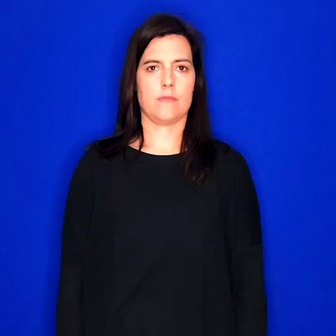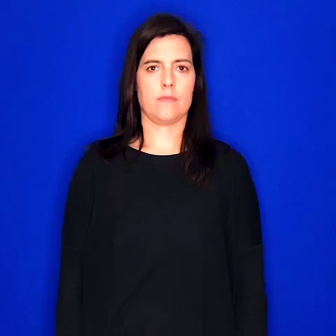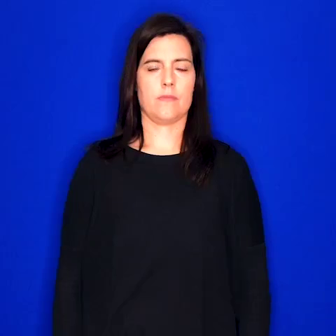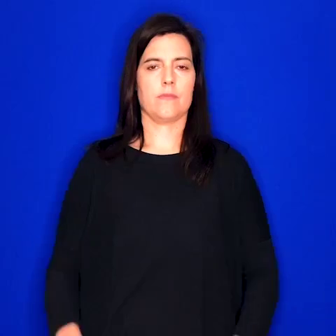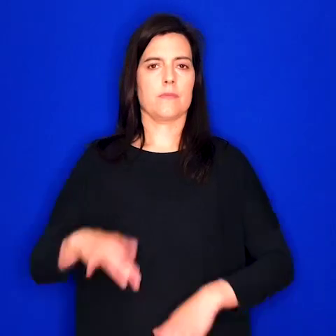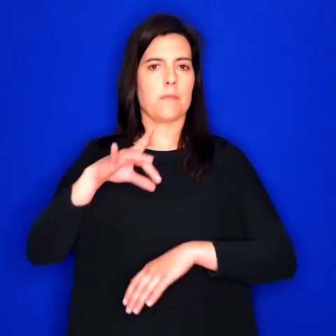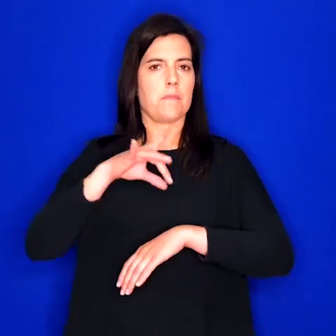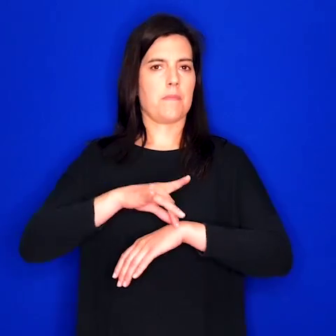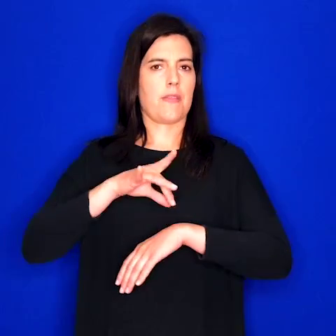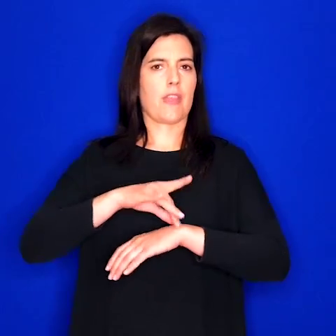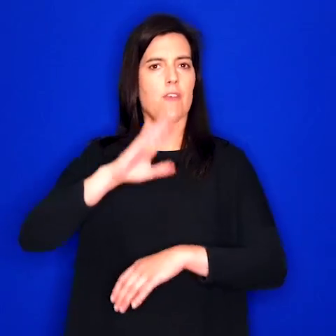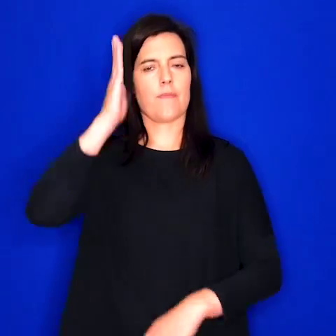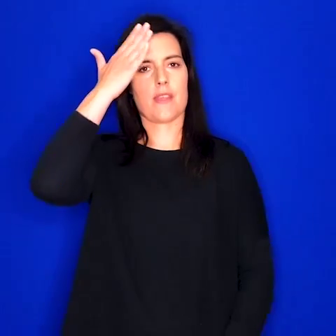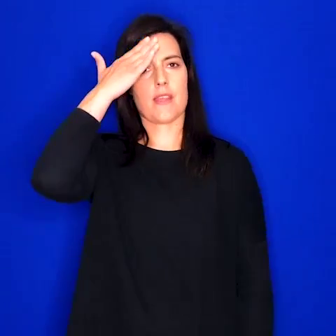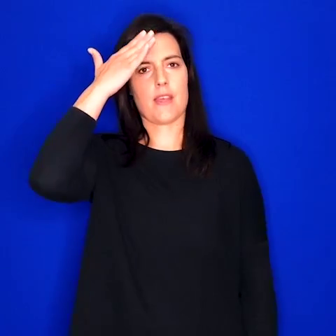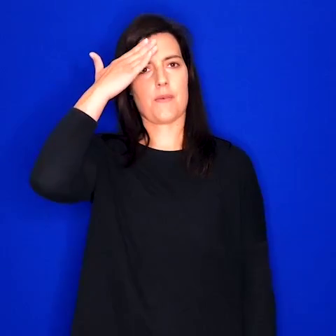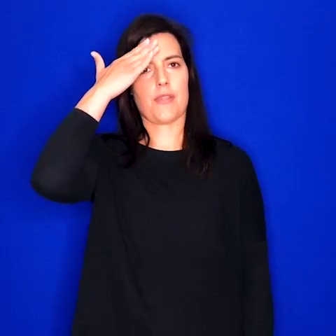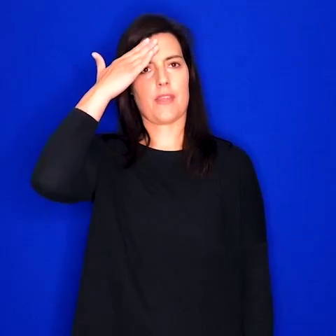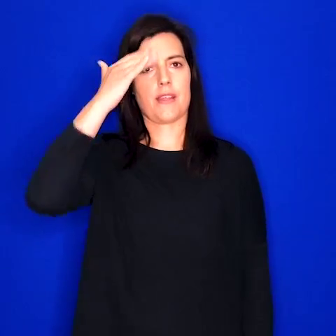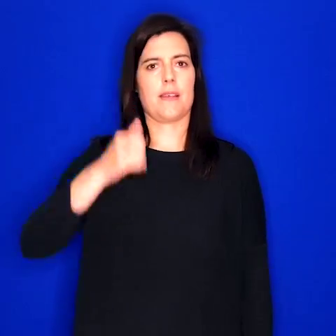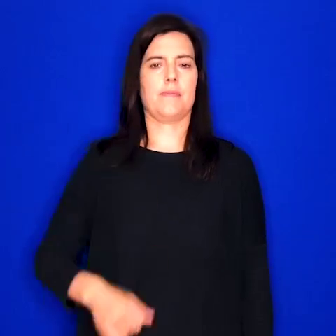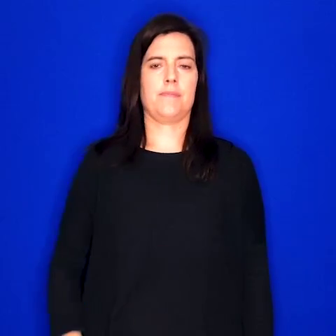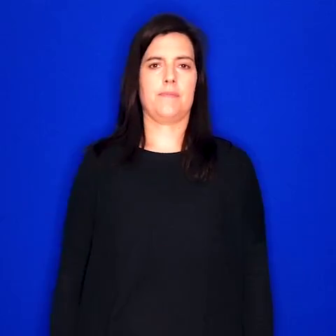enfermo principal